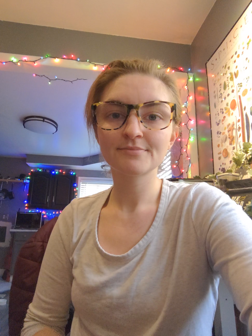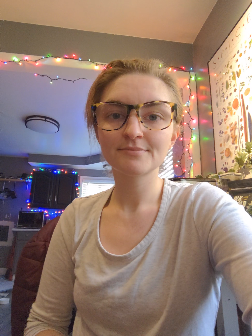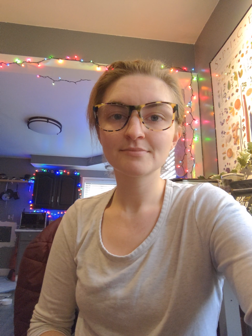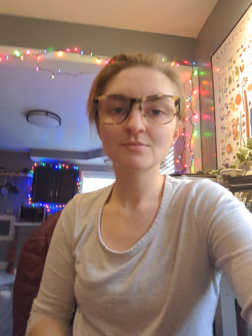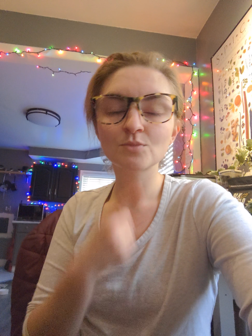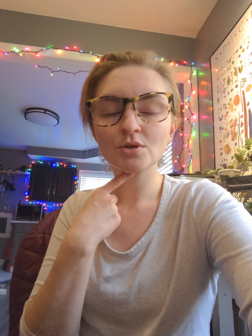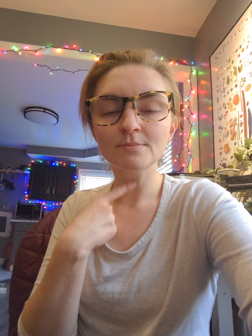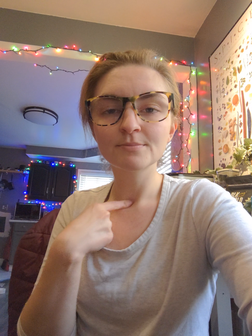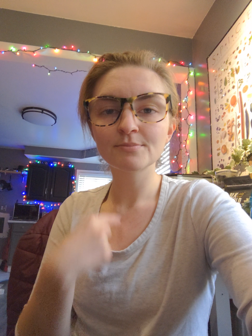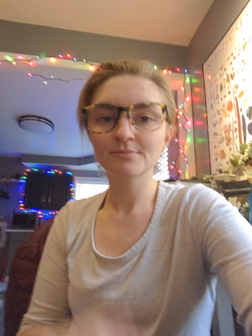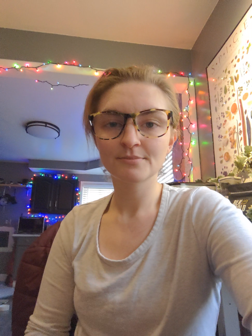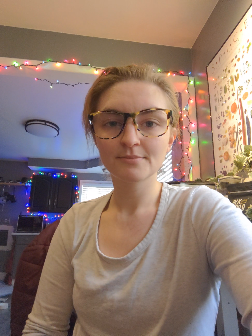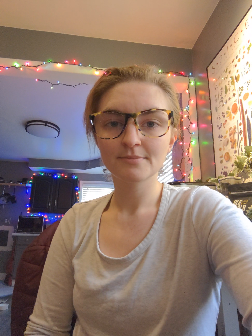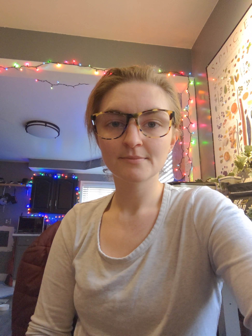thirsty